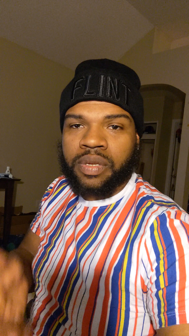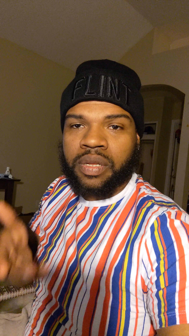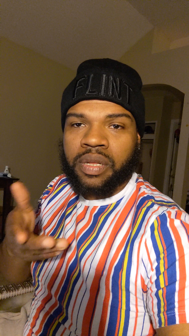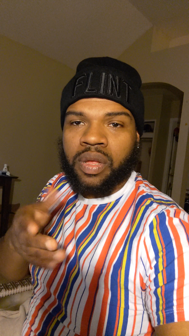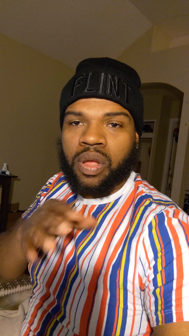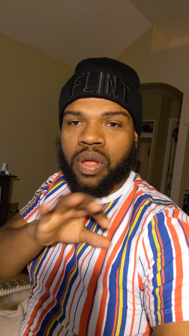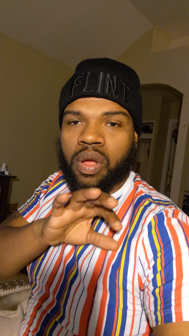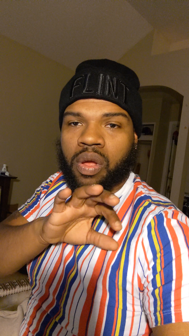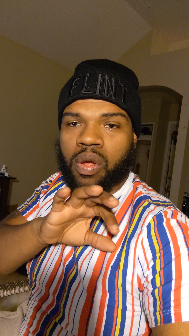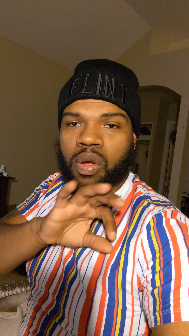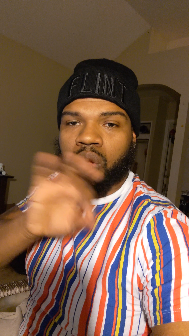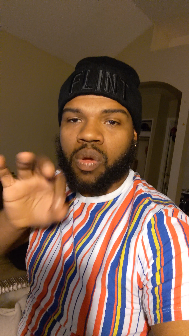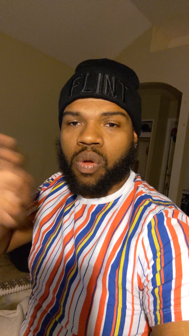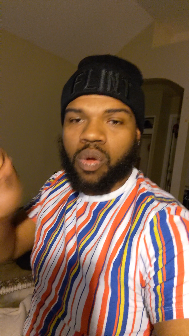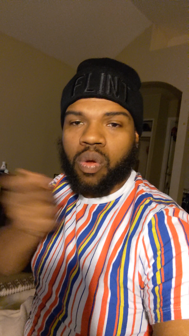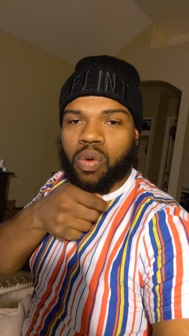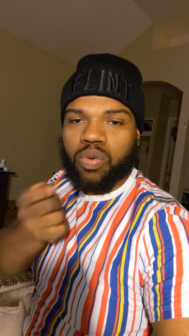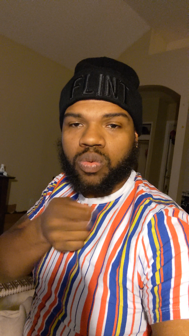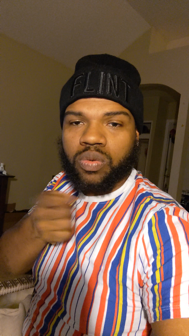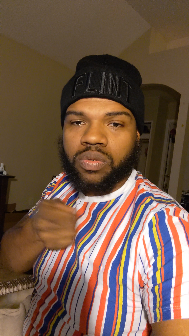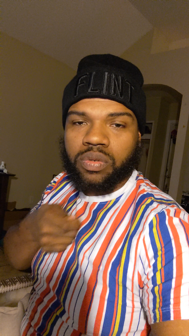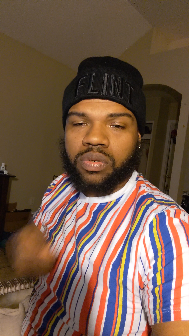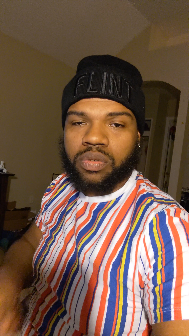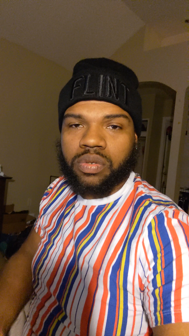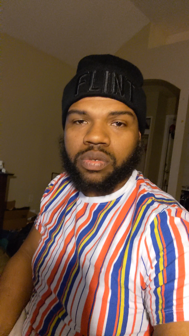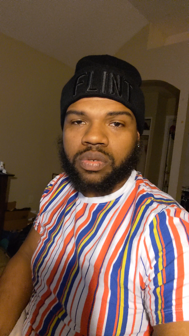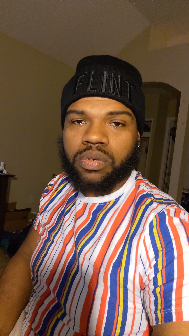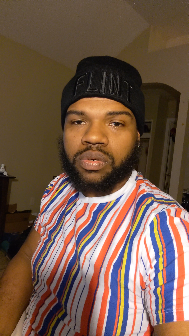hose